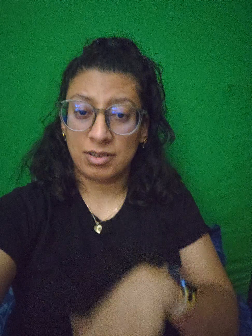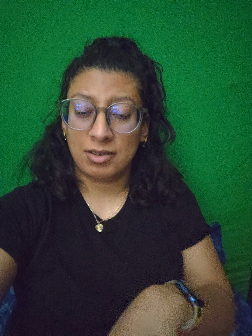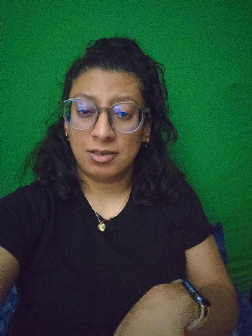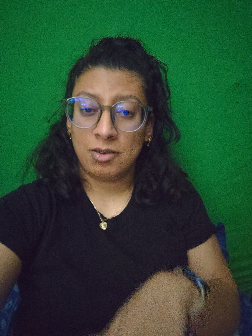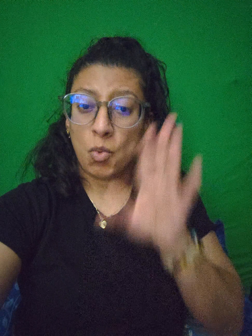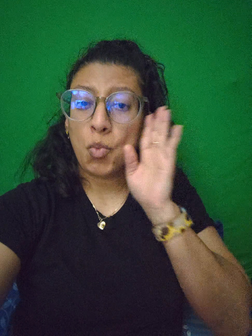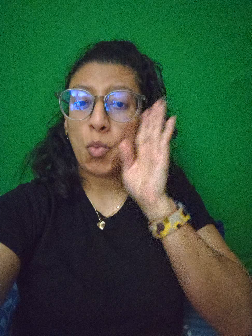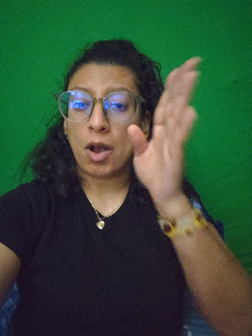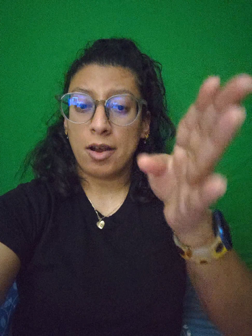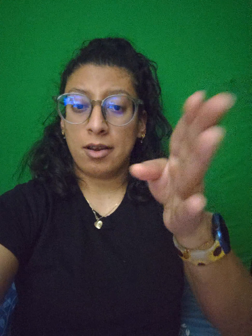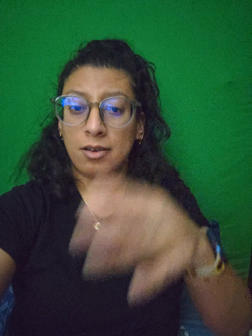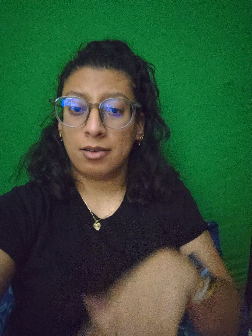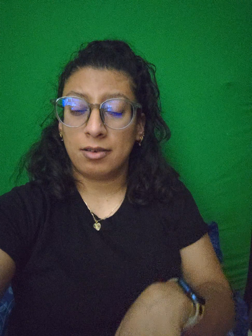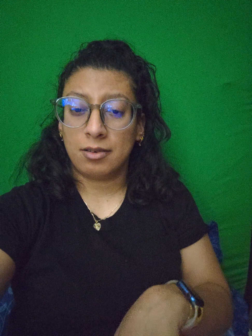will